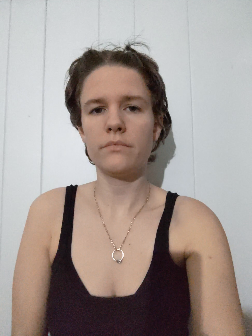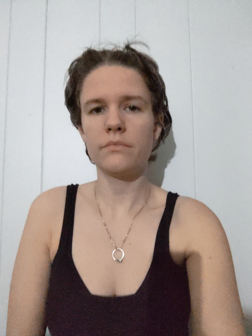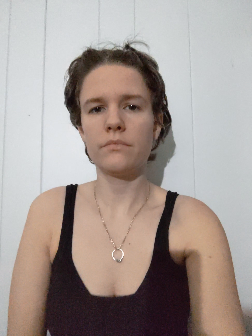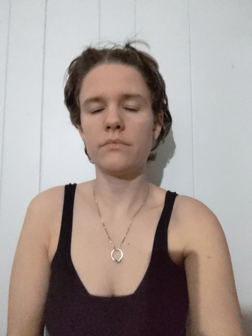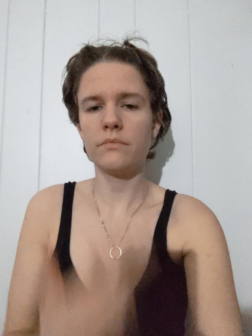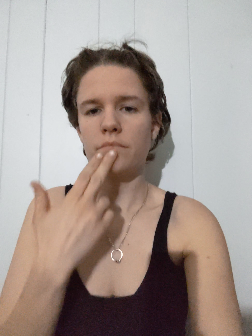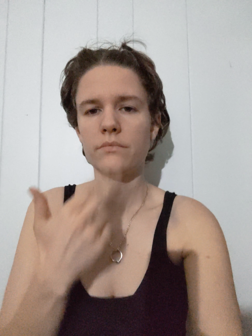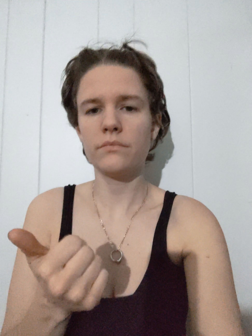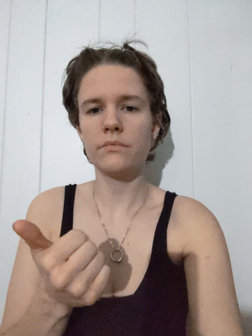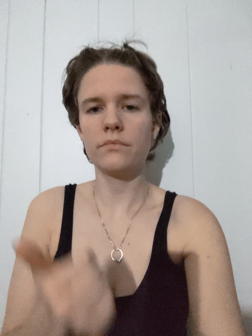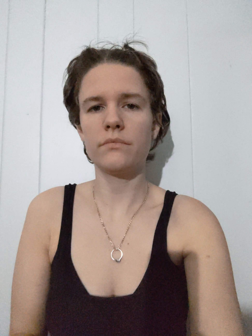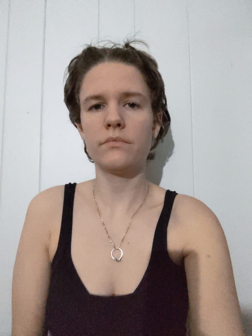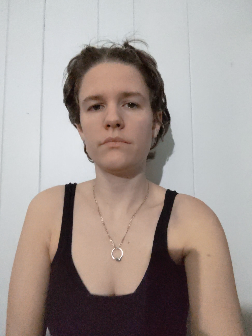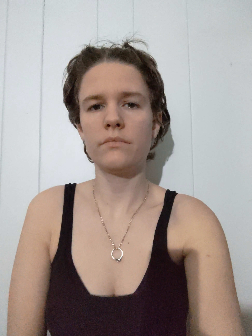cute